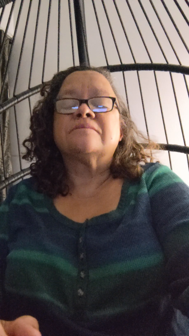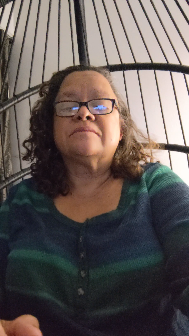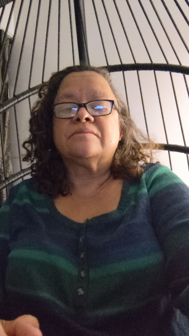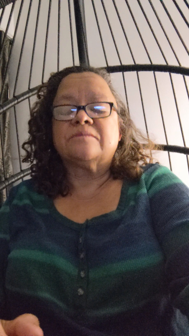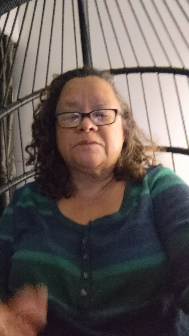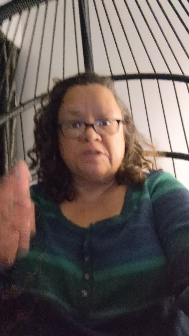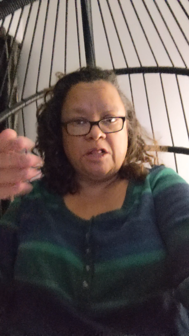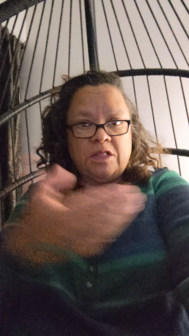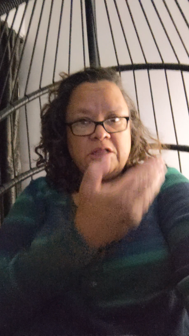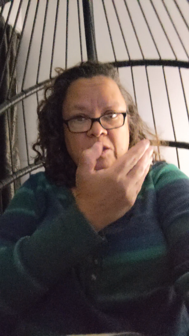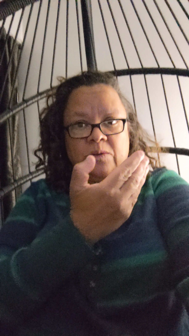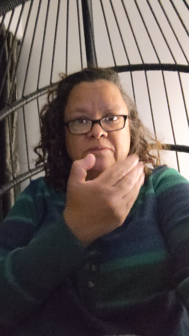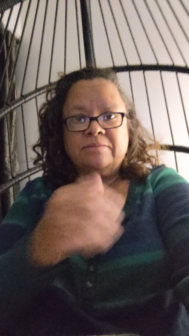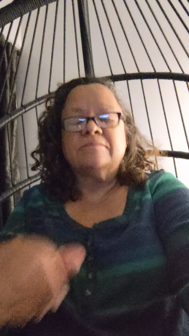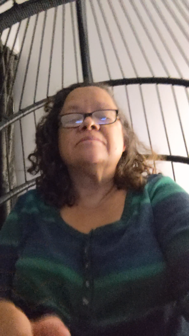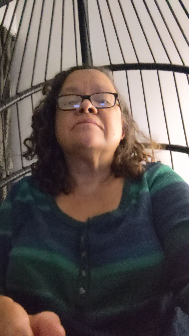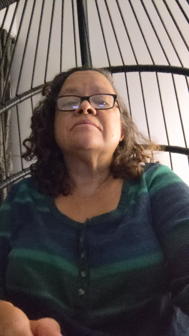new